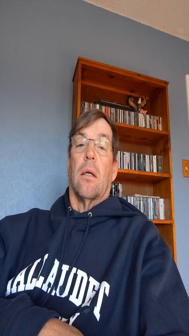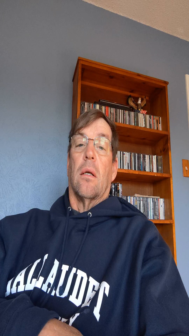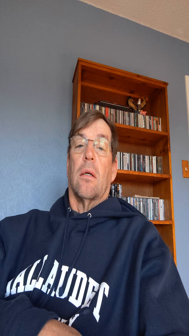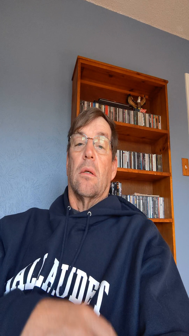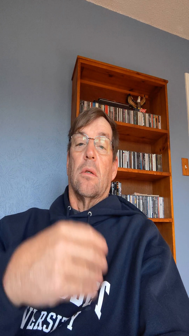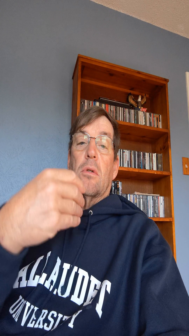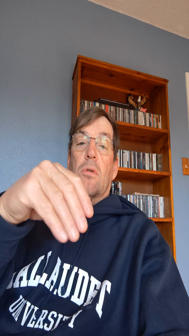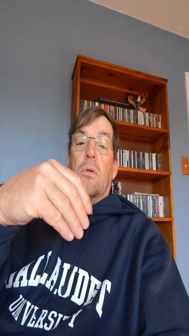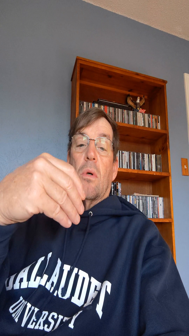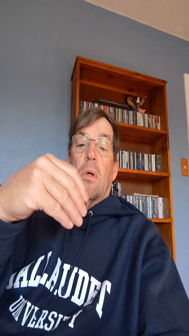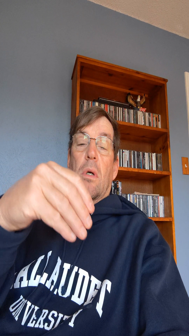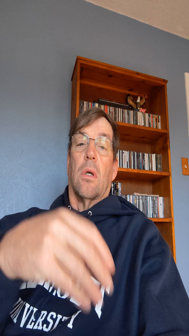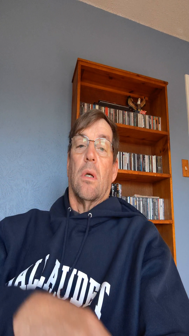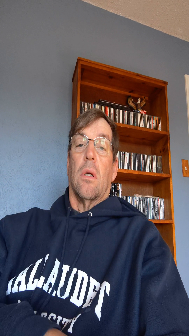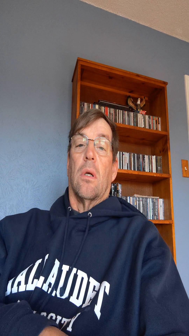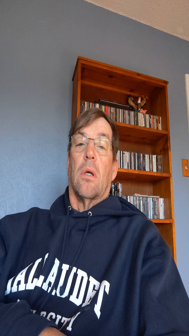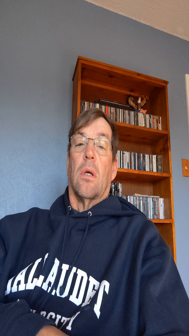store